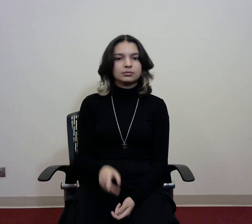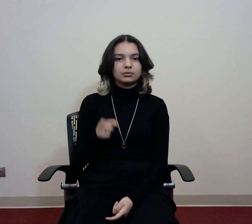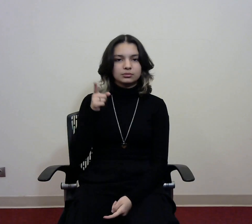O